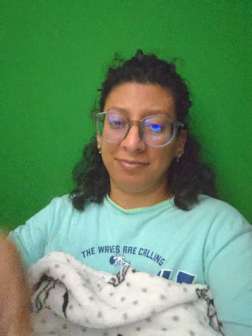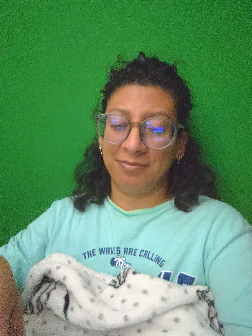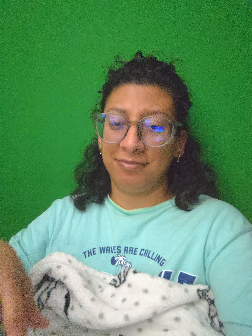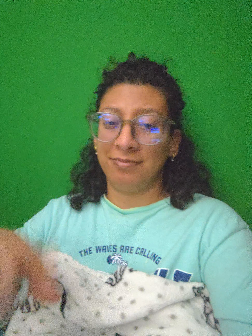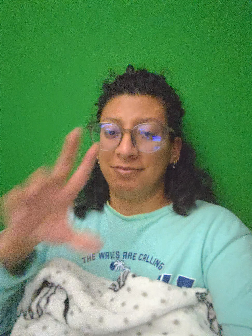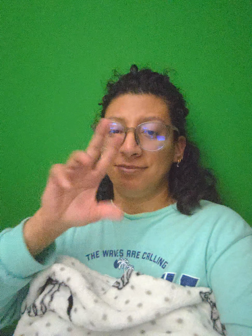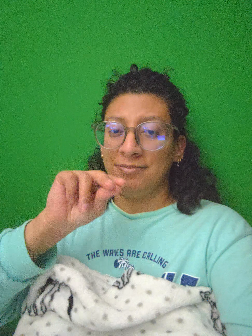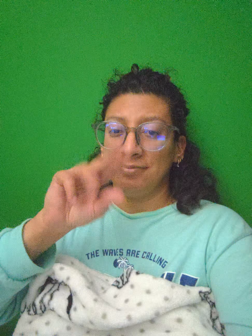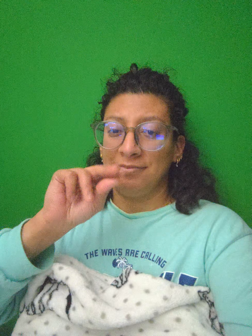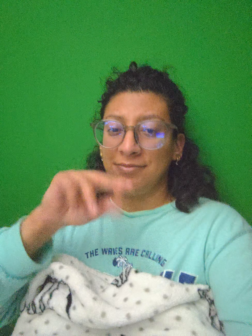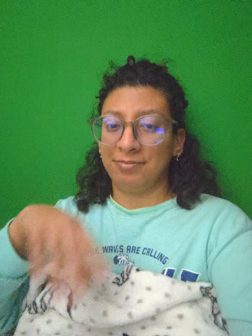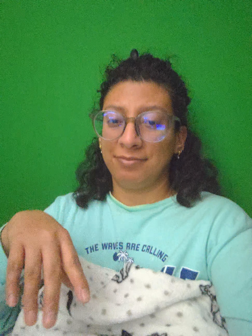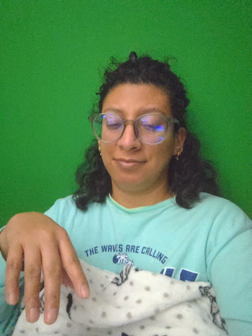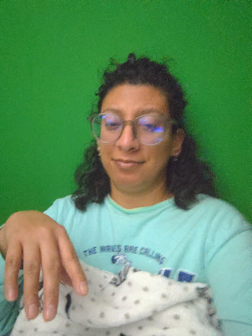no